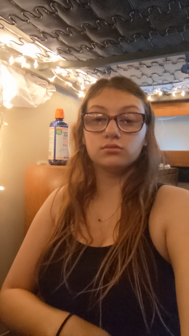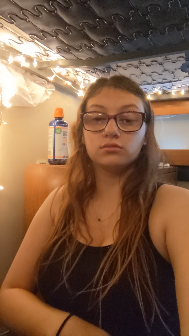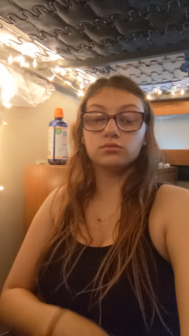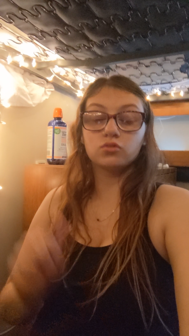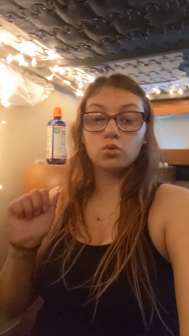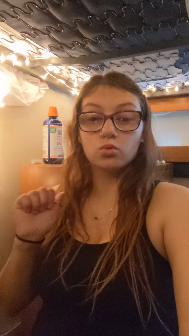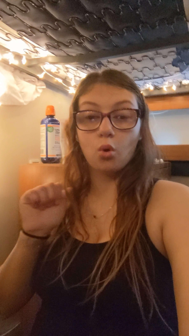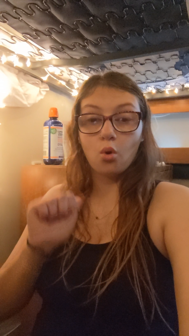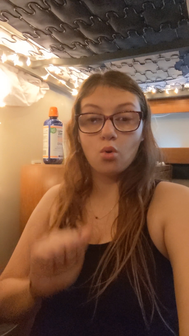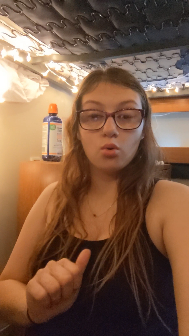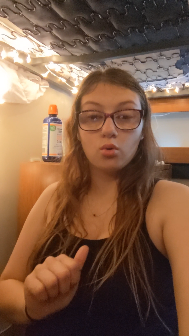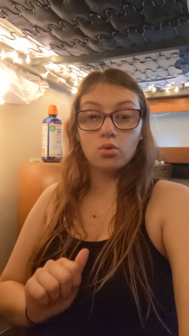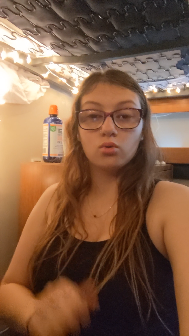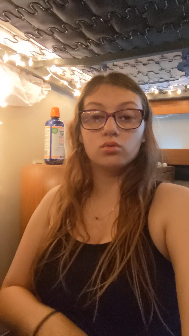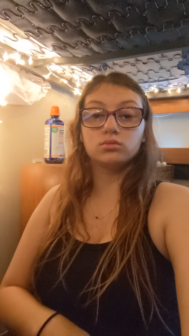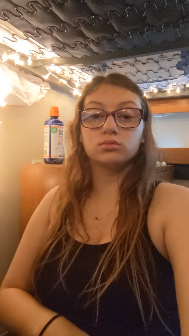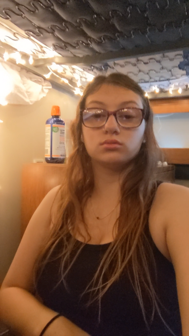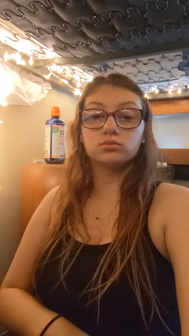coats